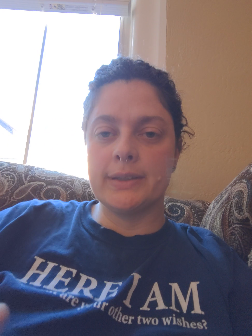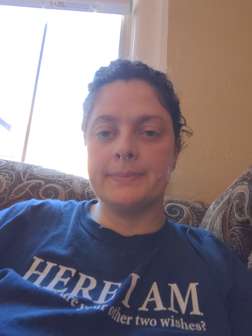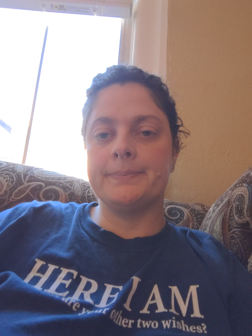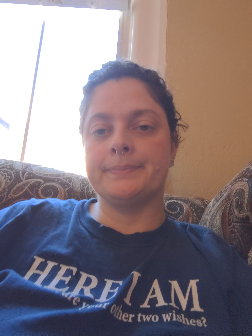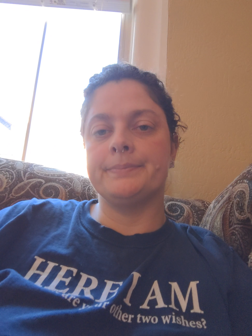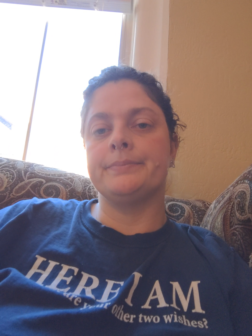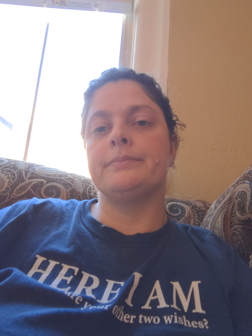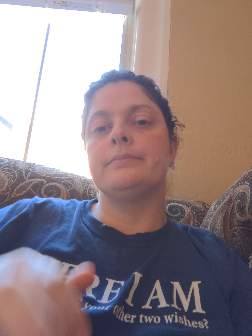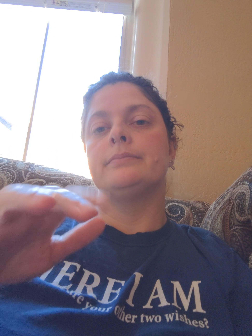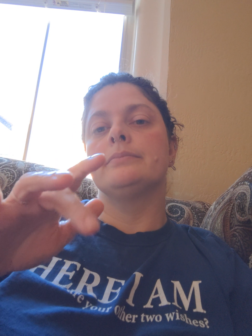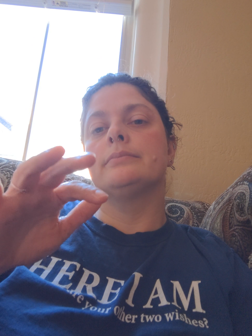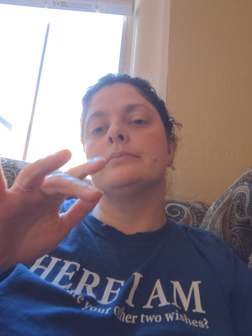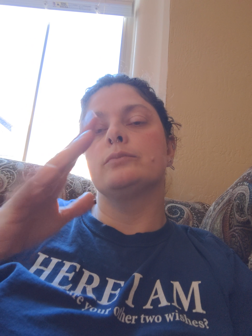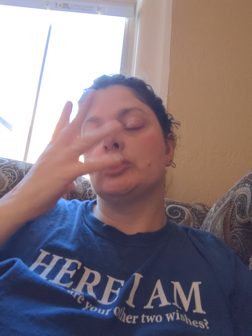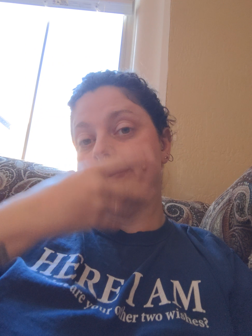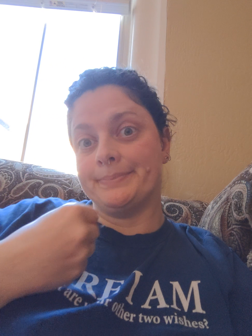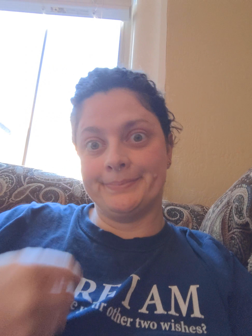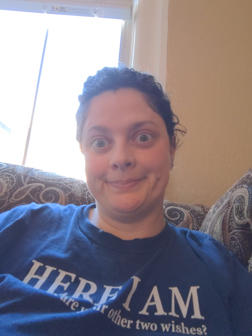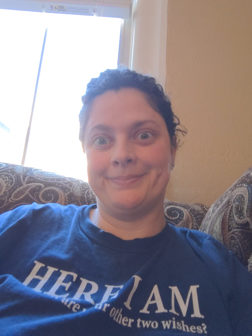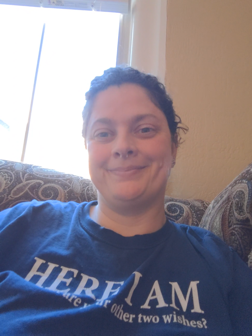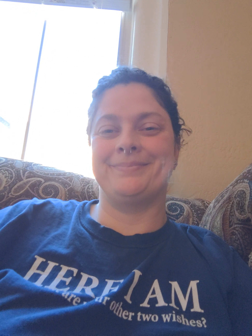pretty